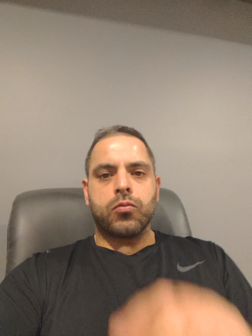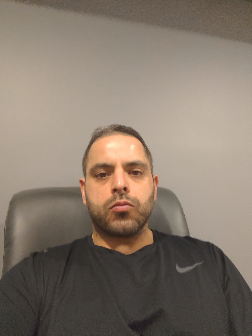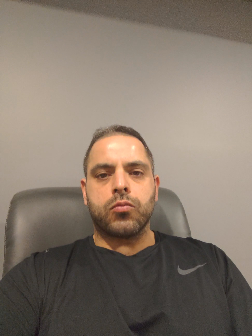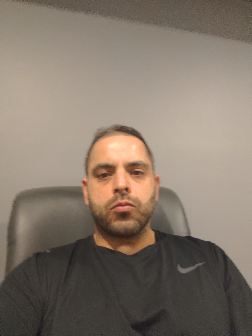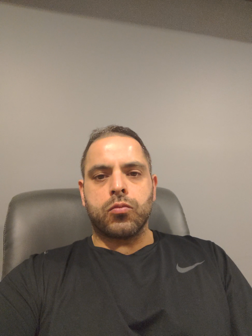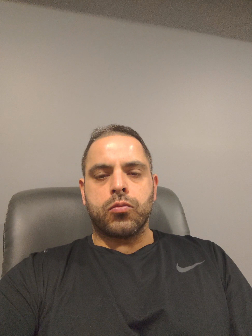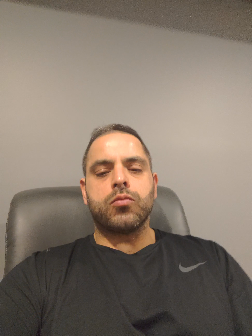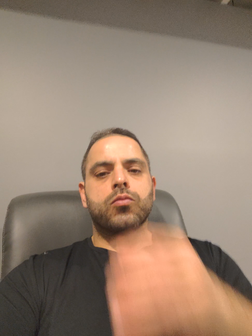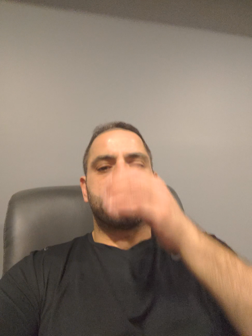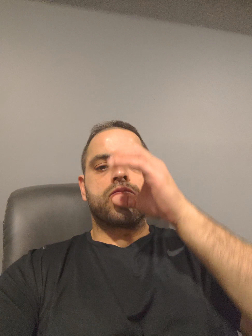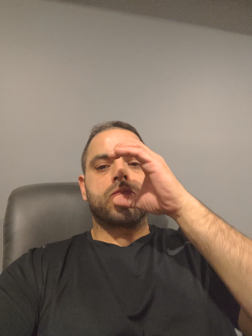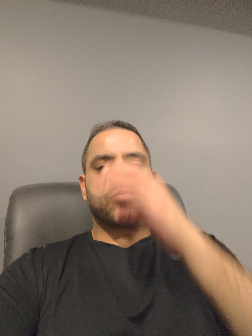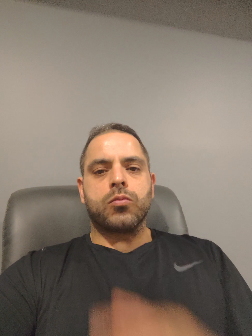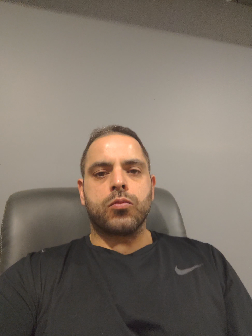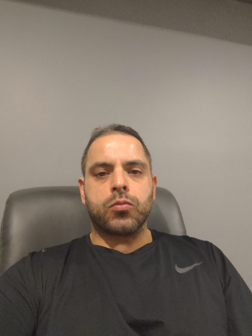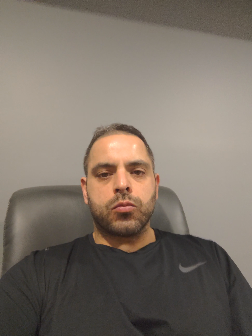drink